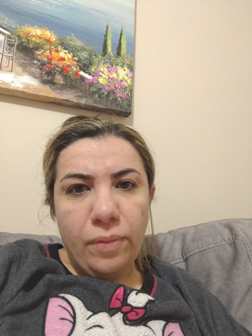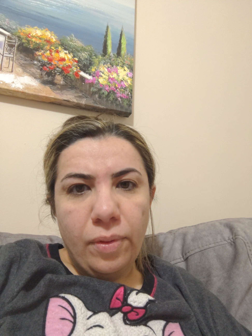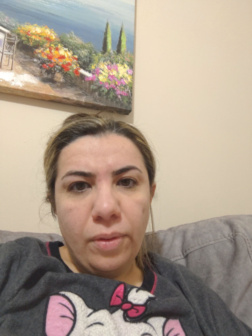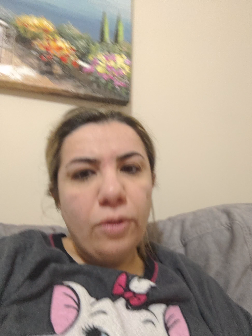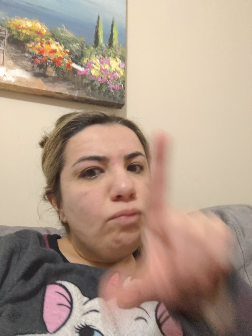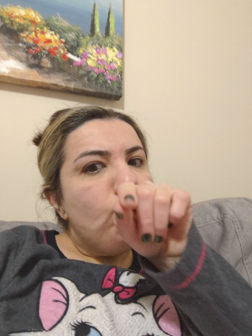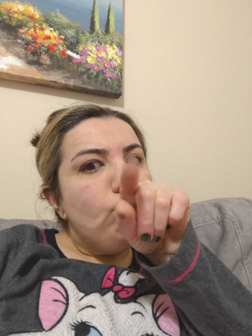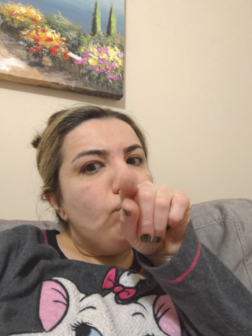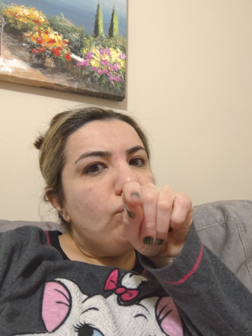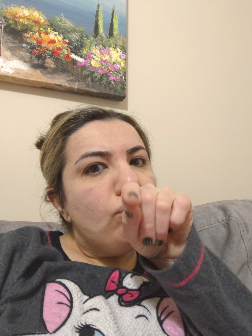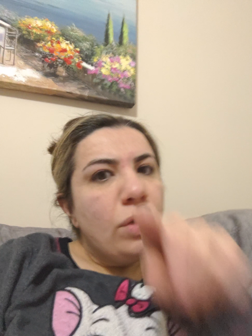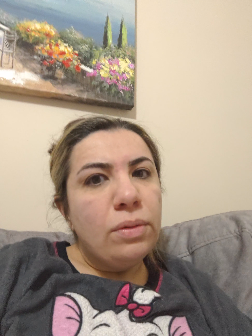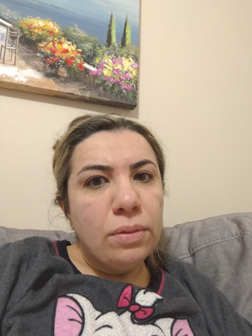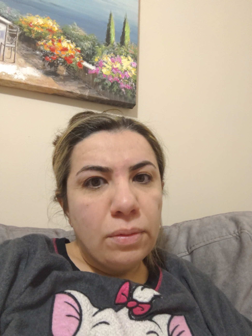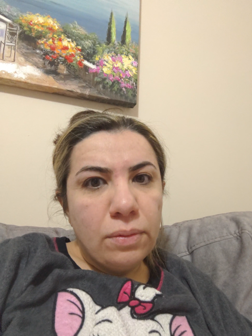bird